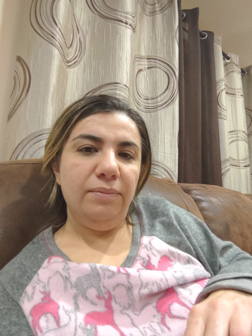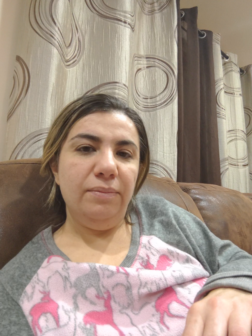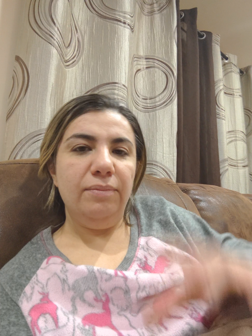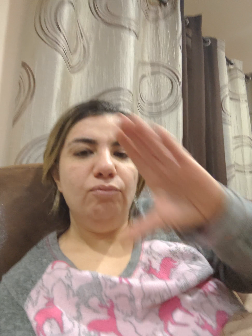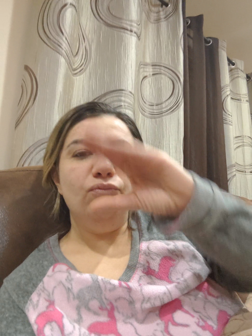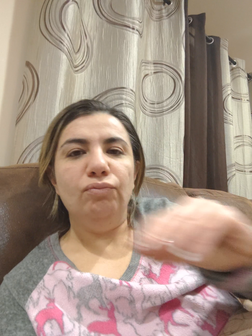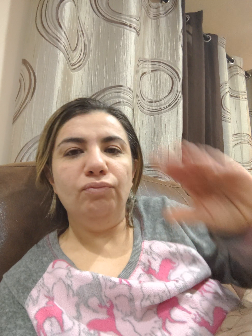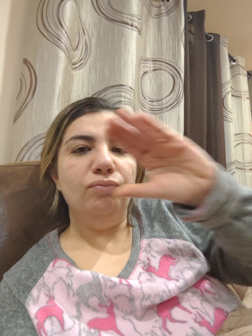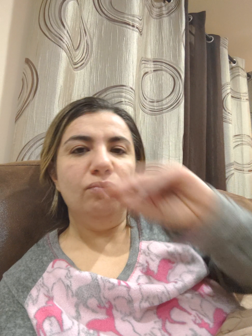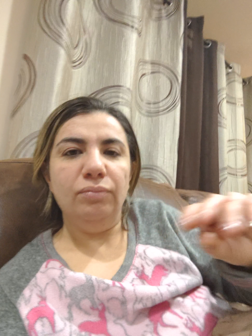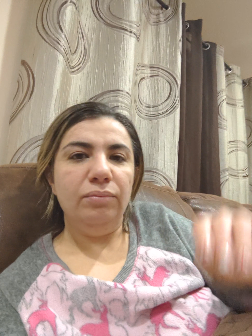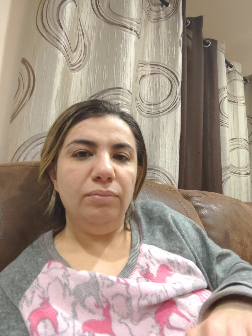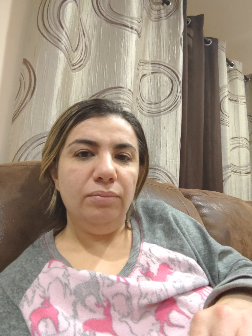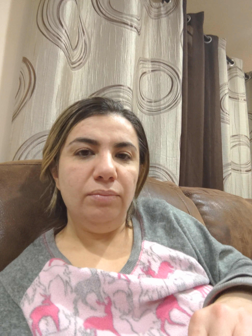story